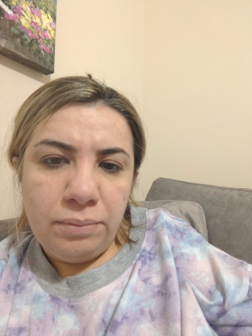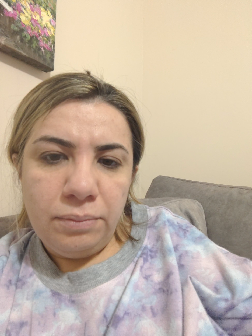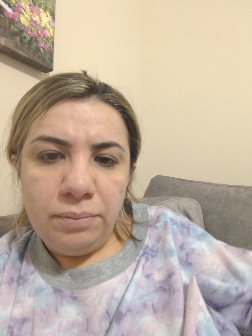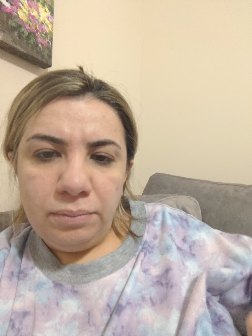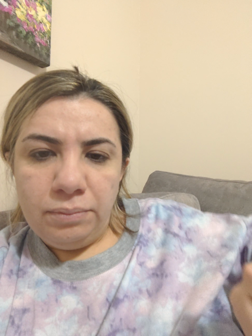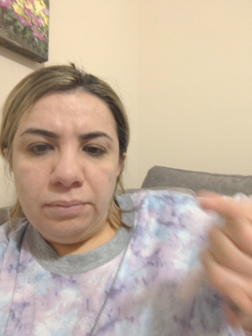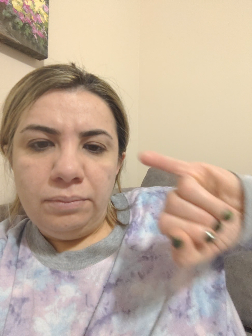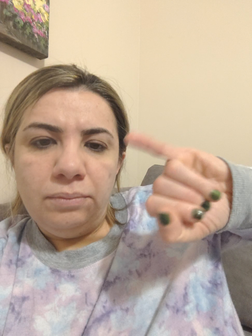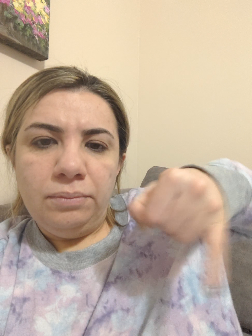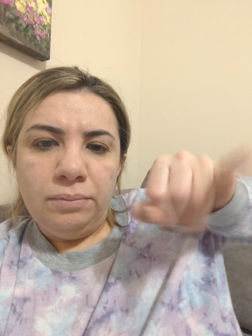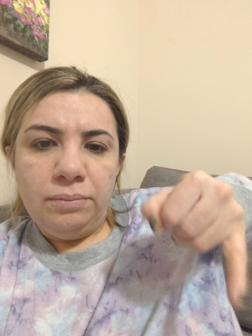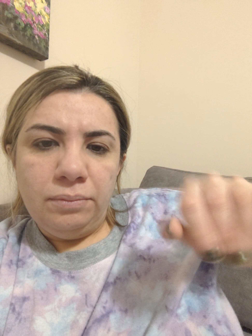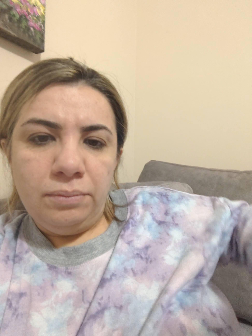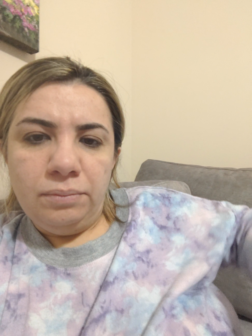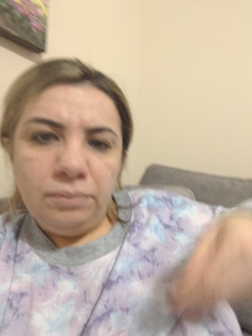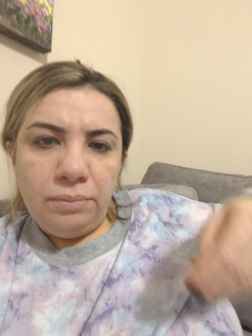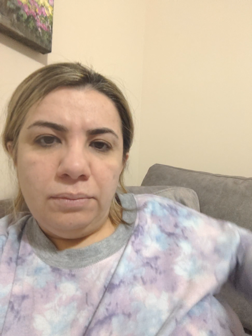jeans